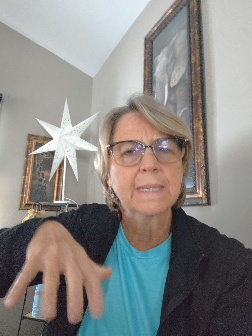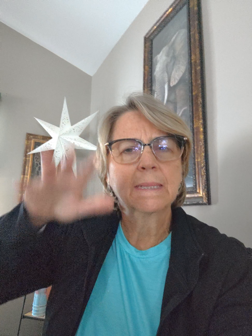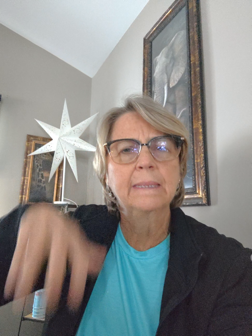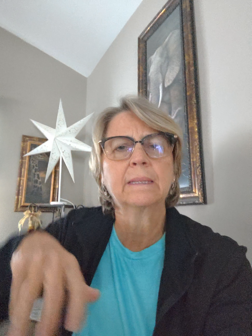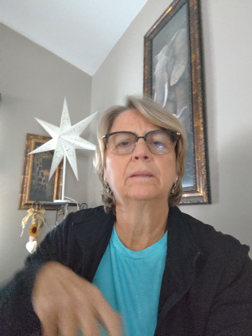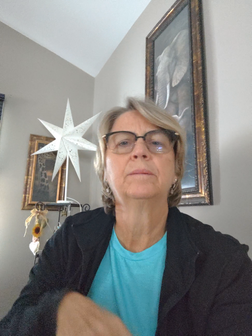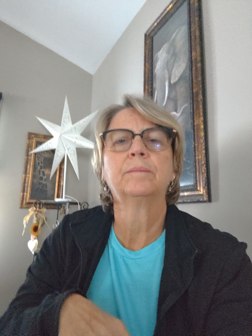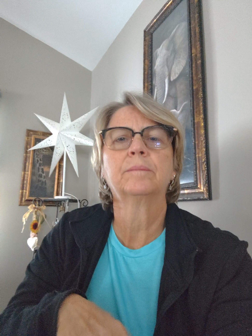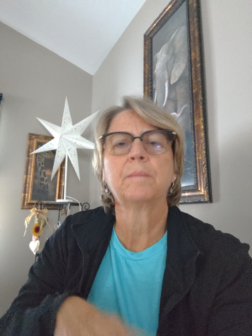rain